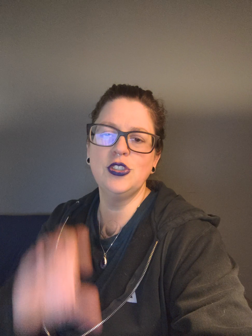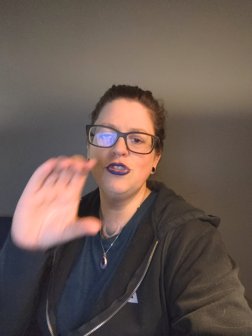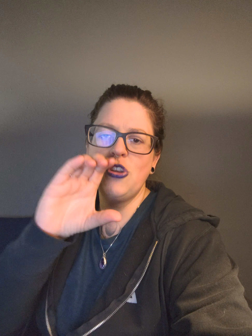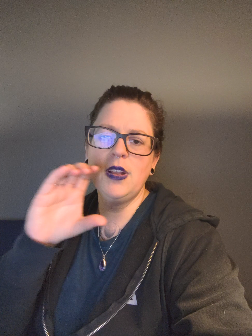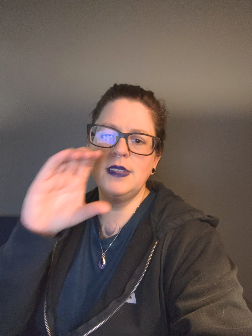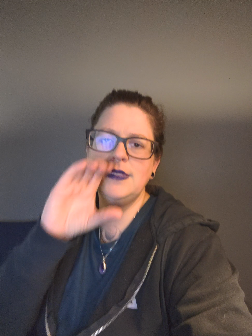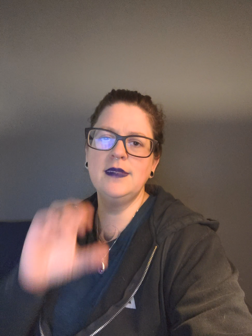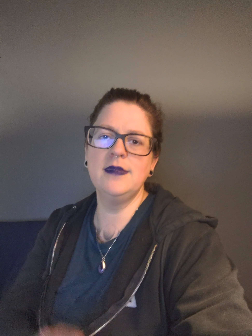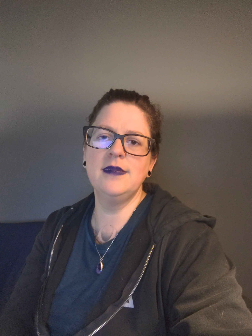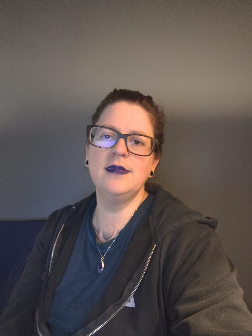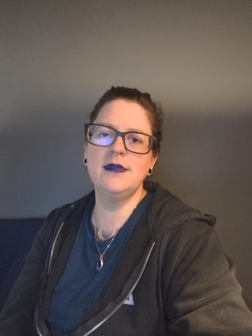chocolate